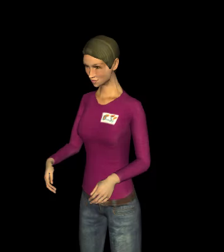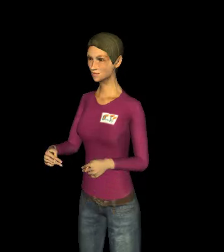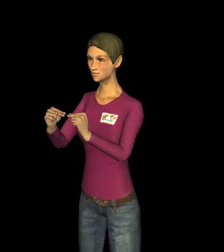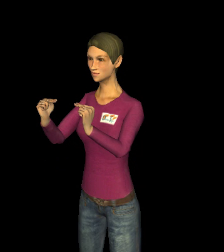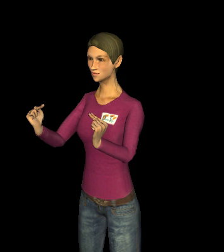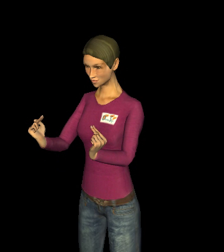جسر